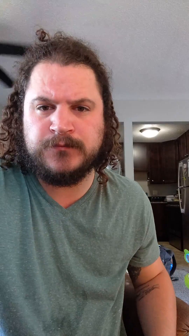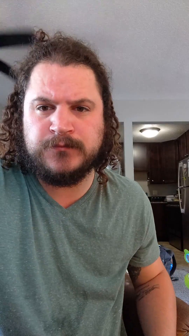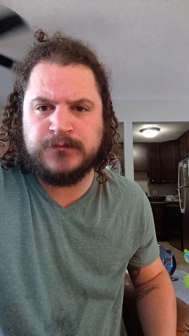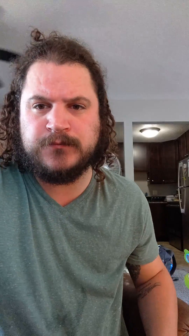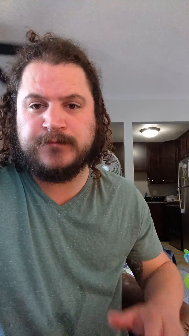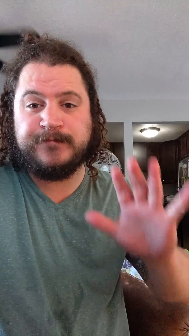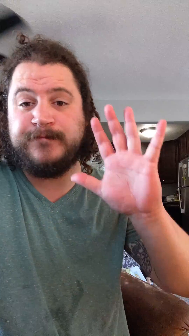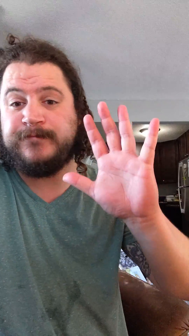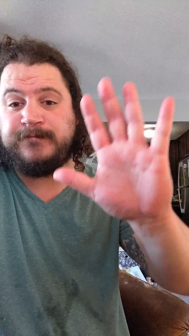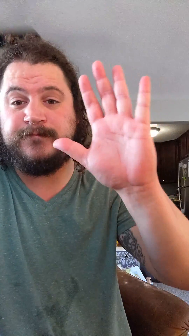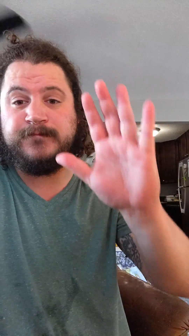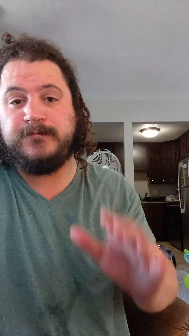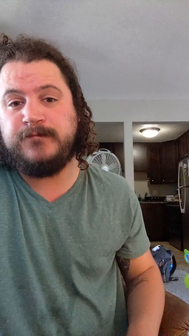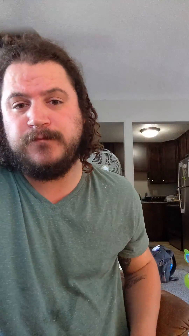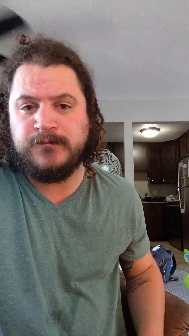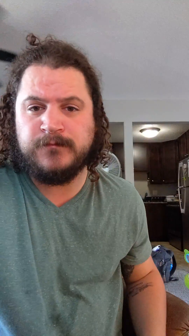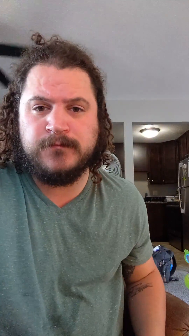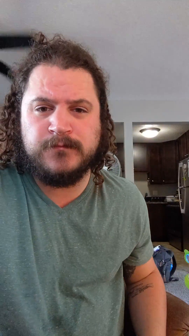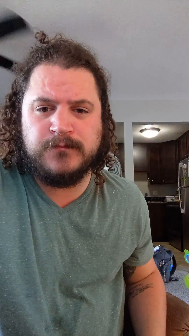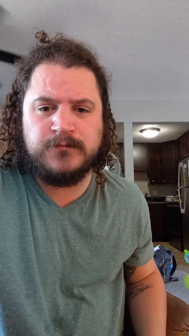give me five